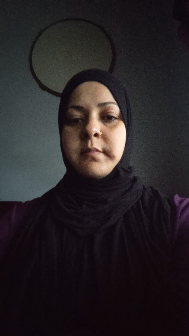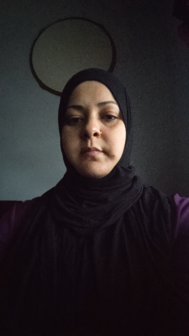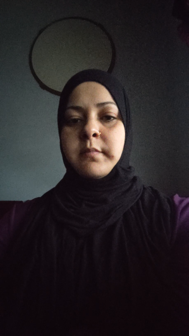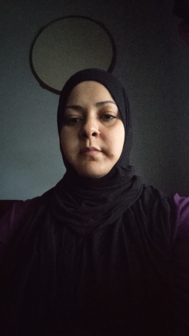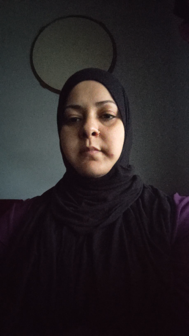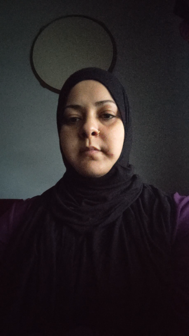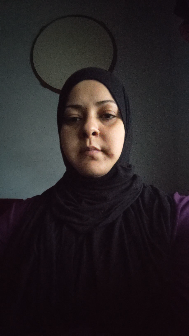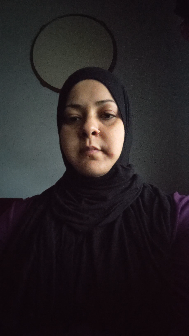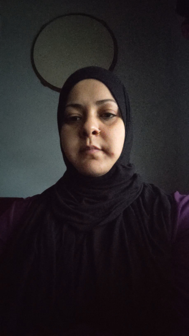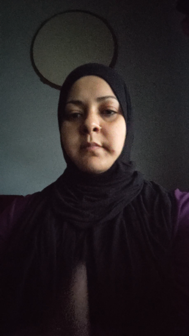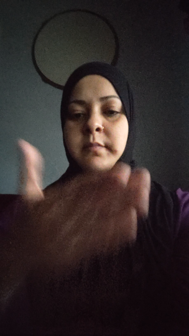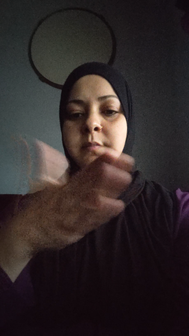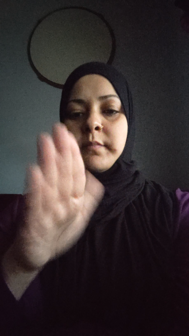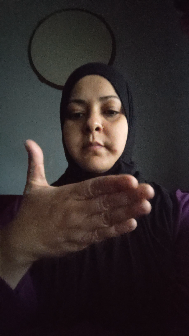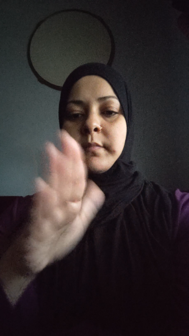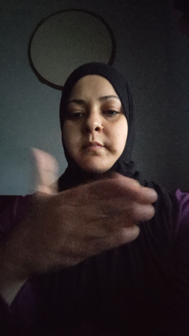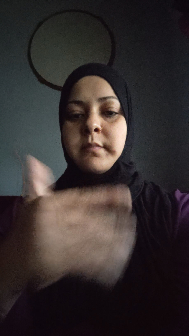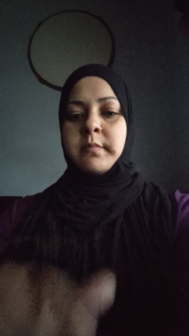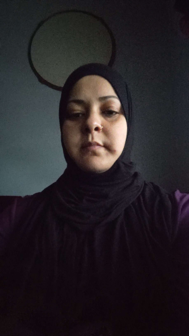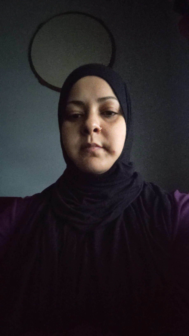share